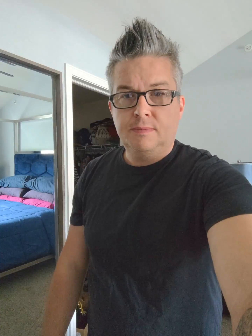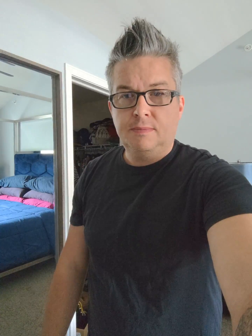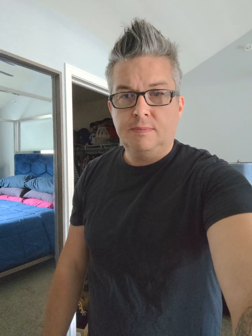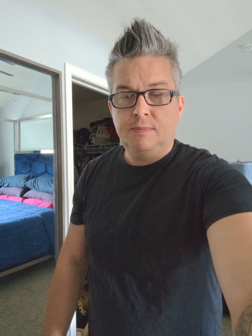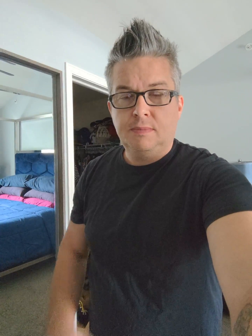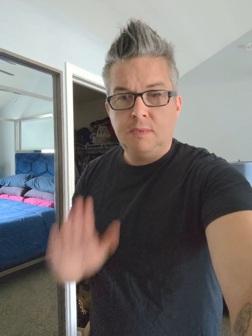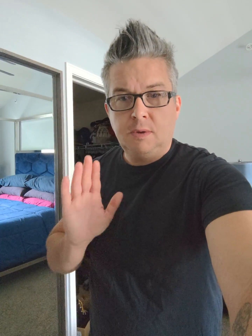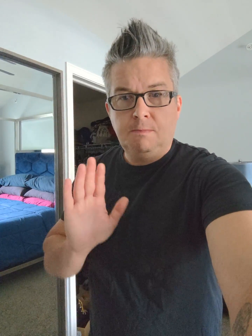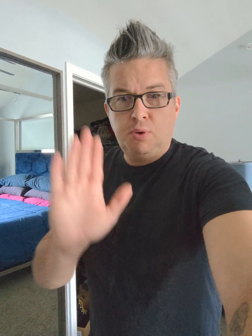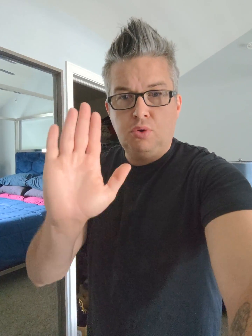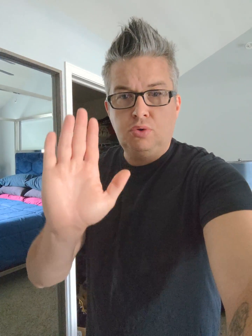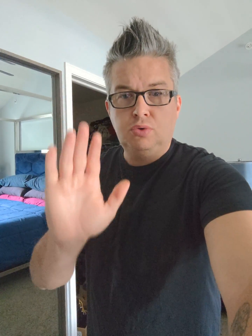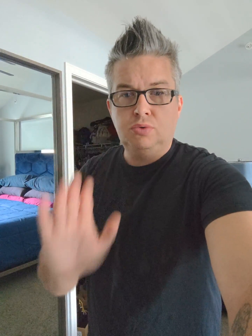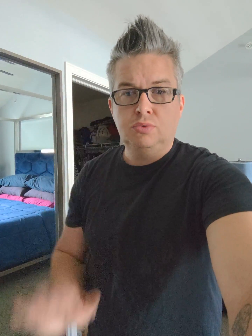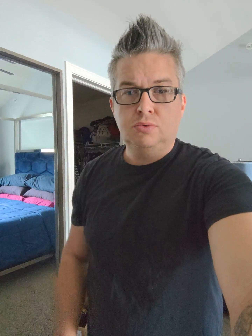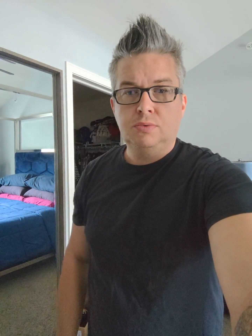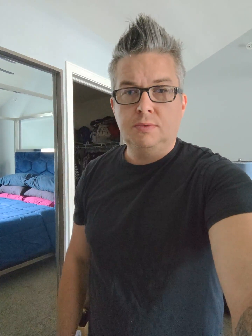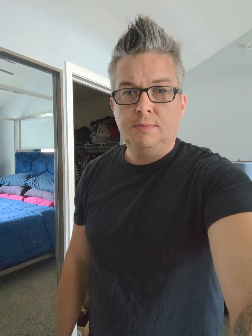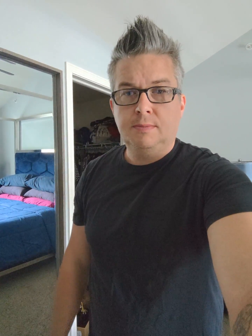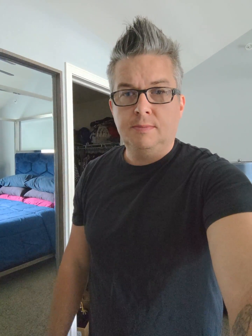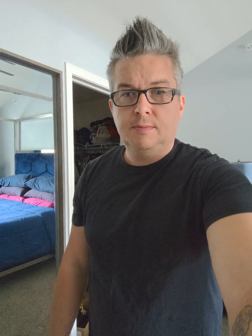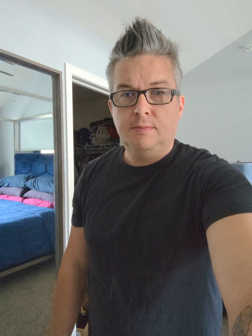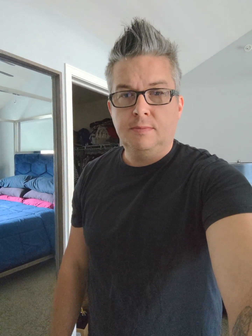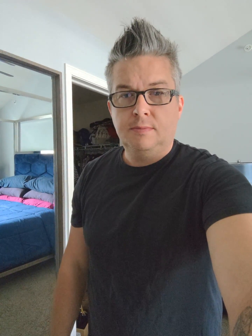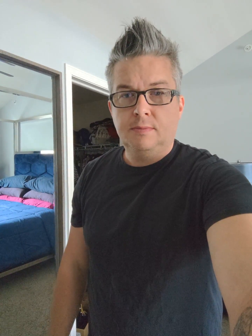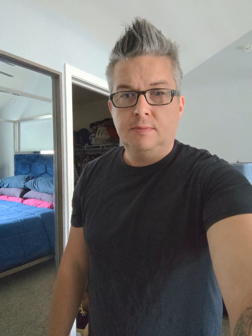push